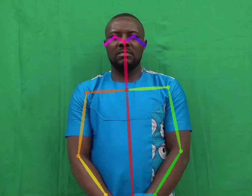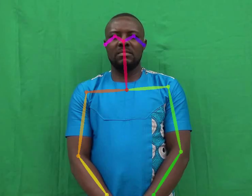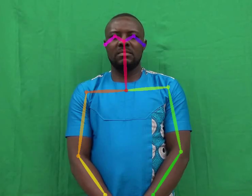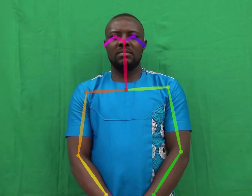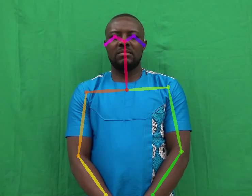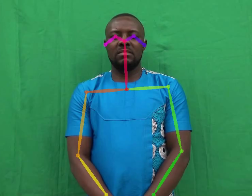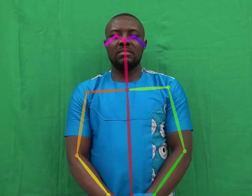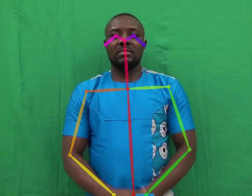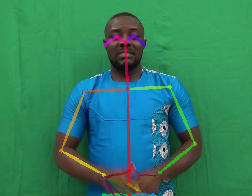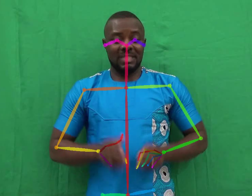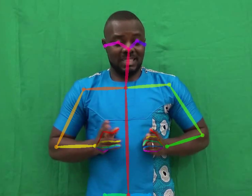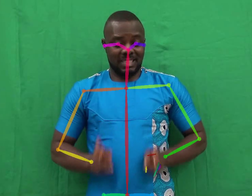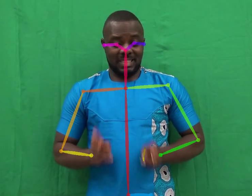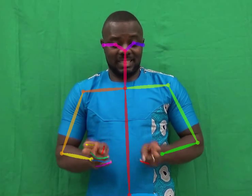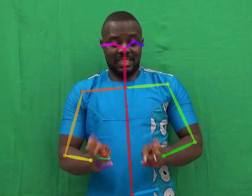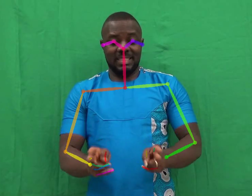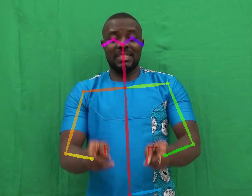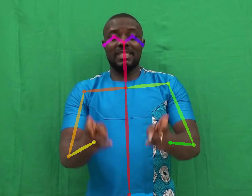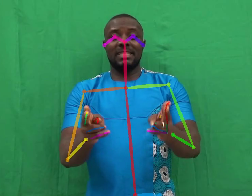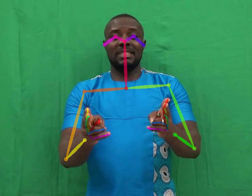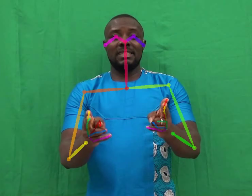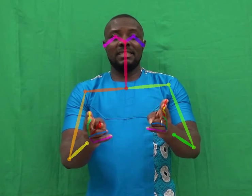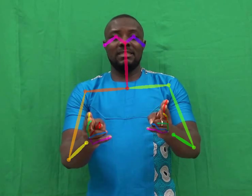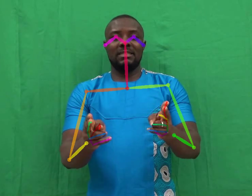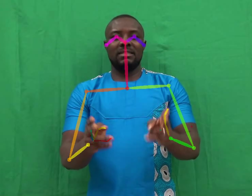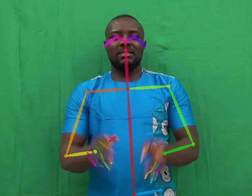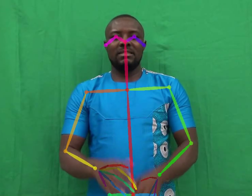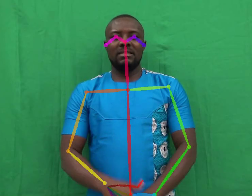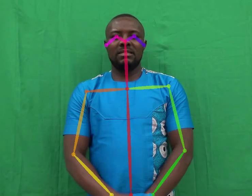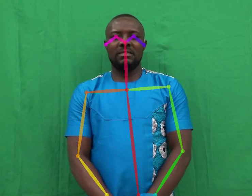hurry